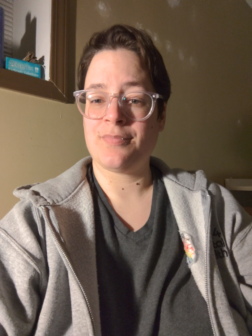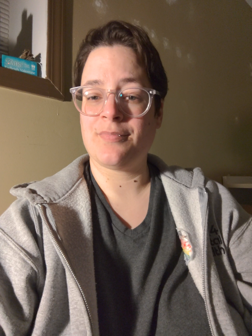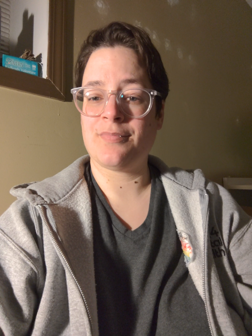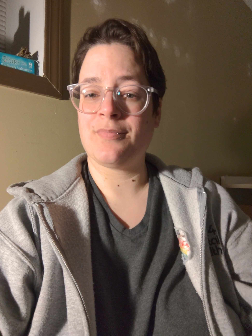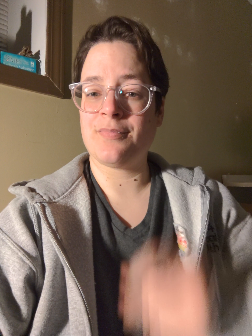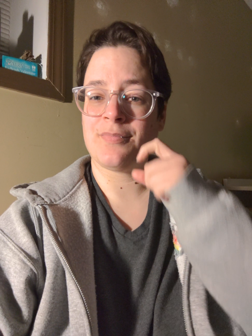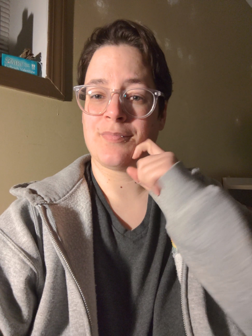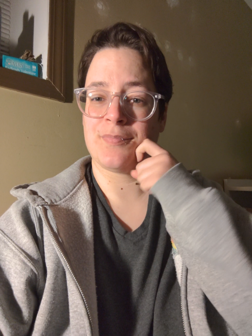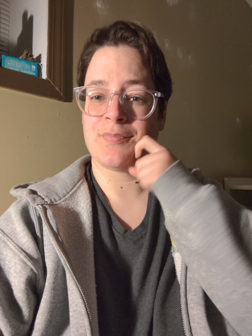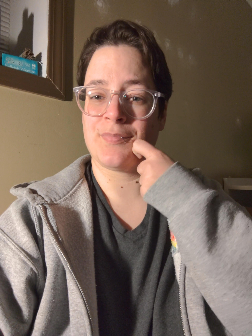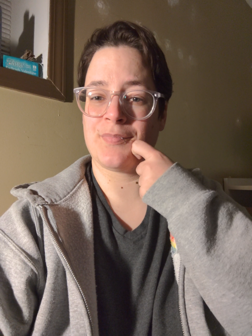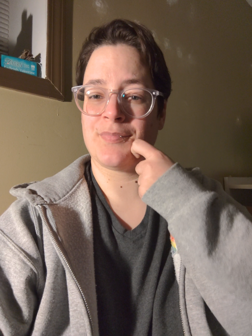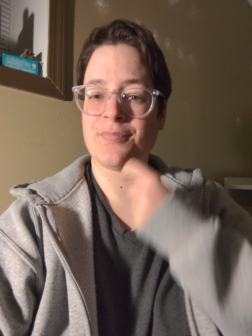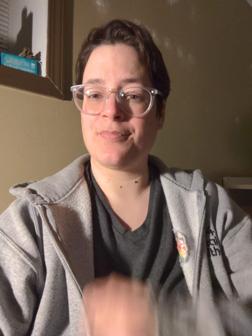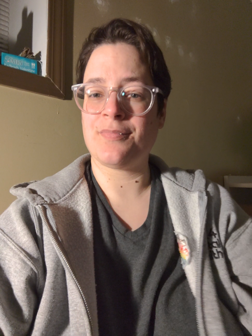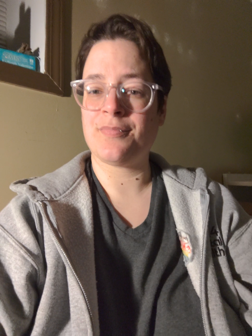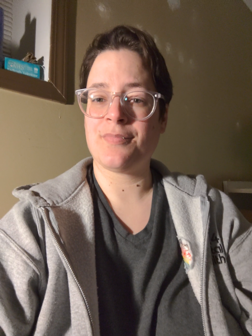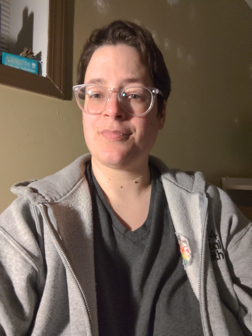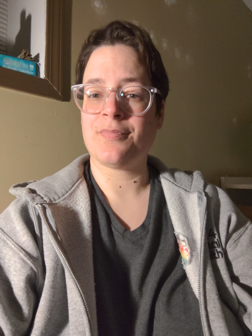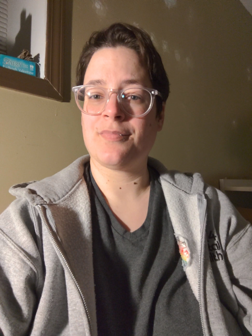apple